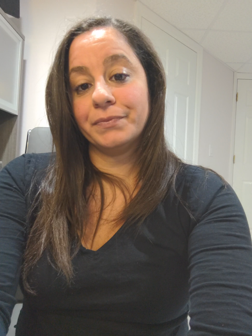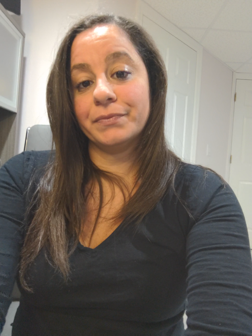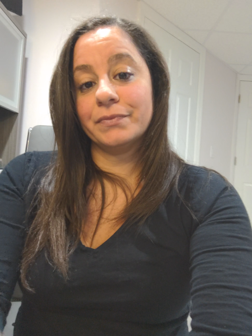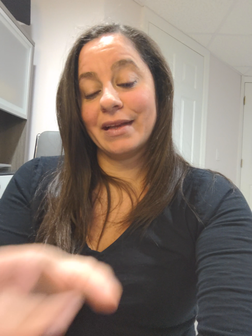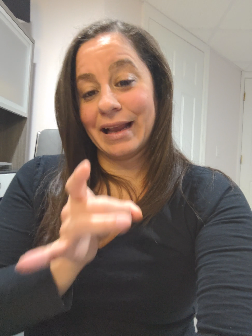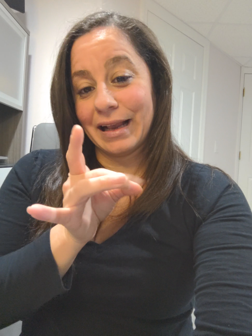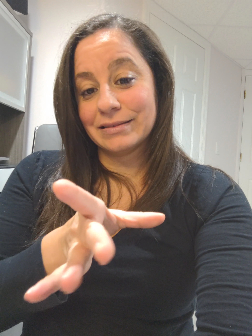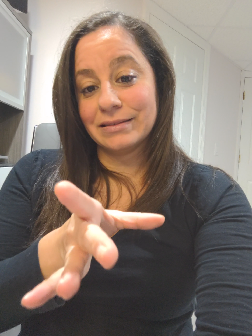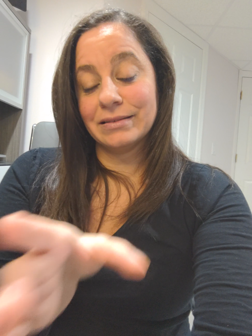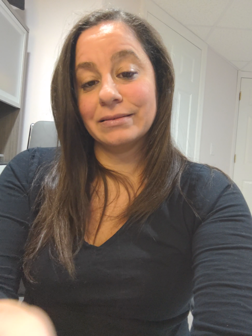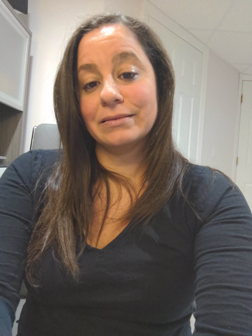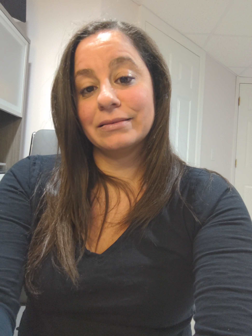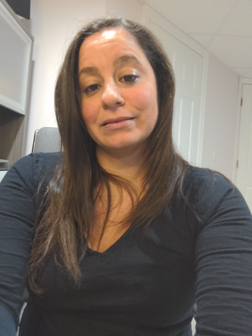hate